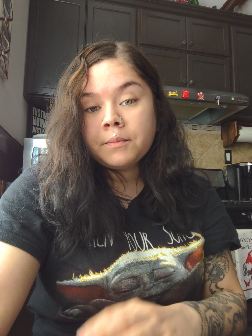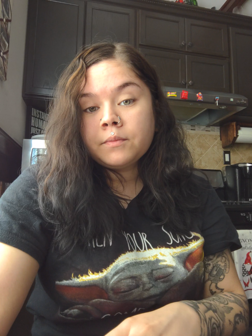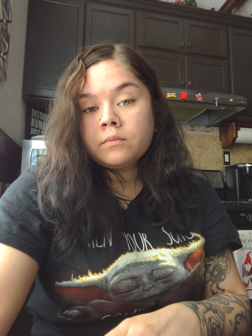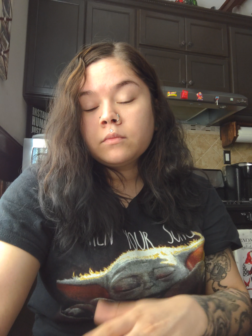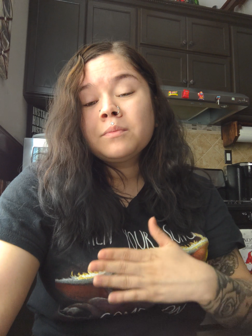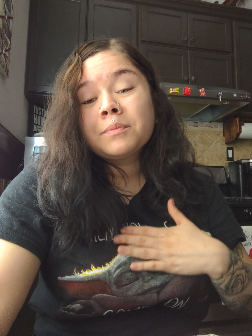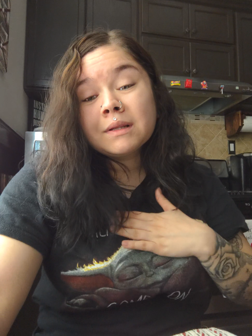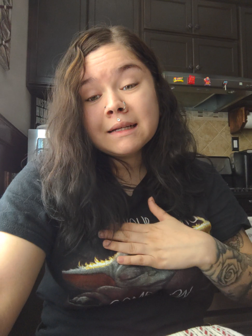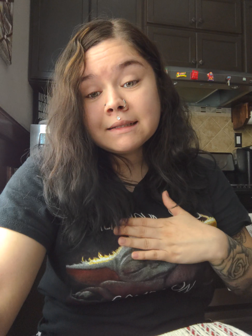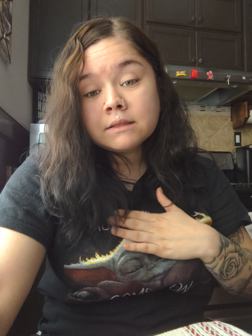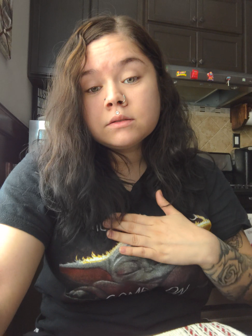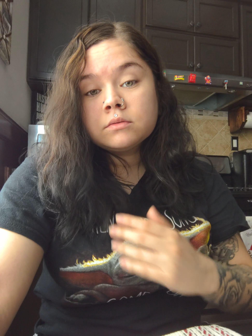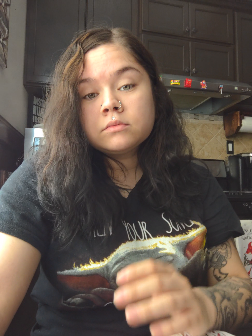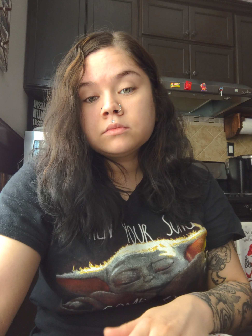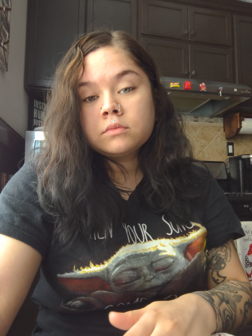please